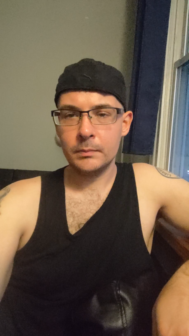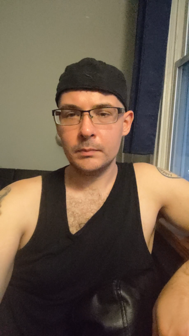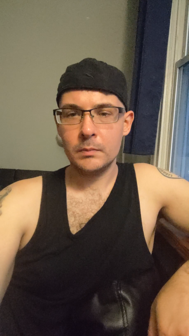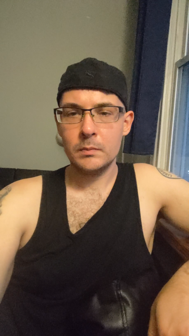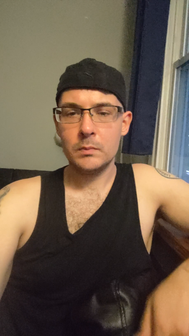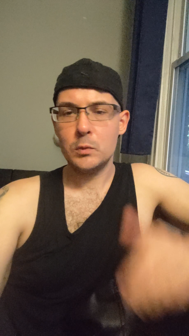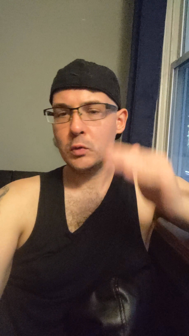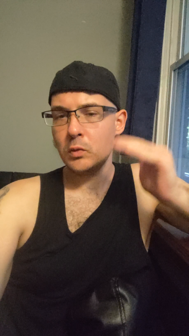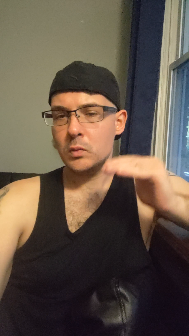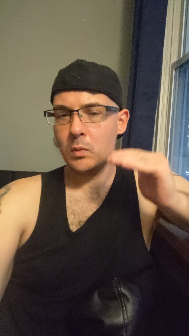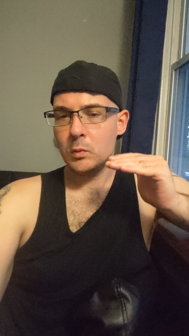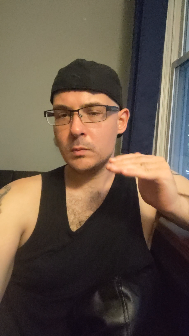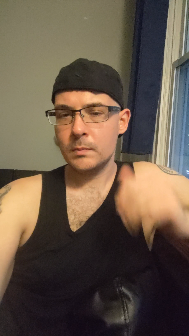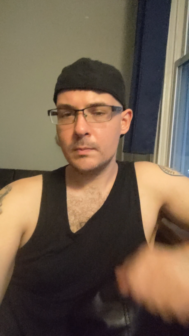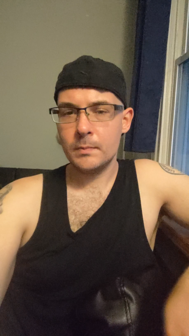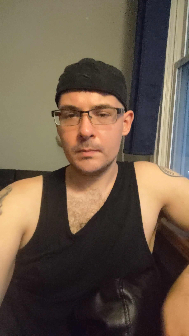short